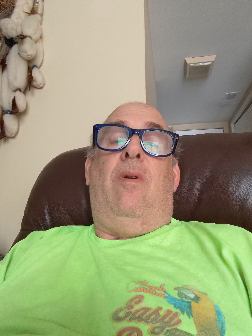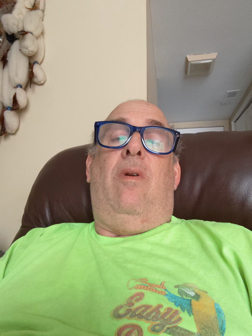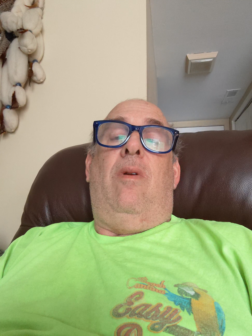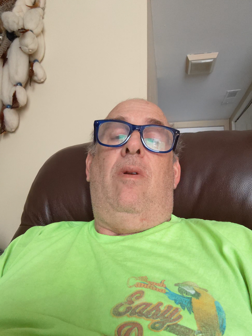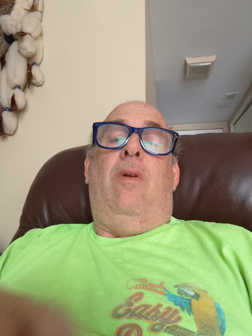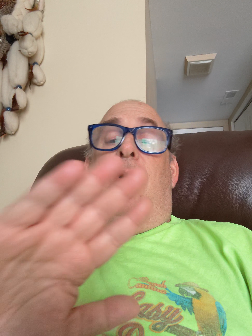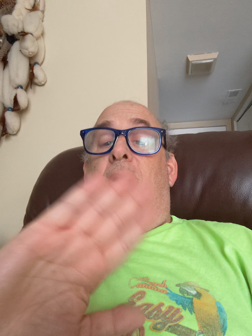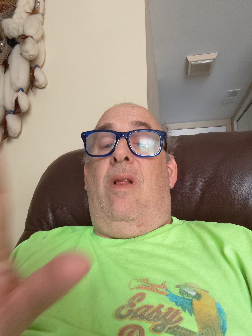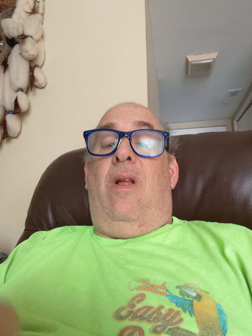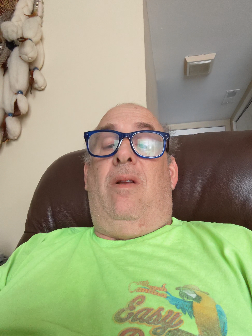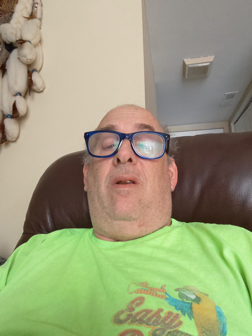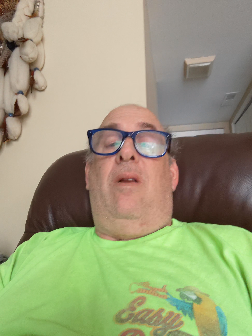clean